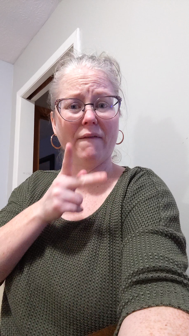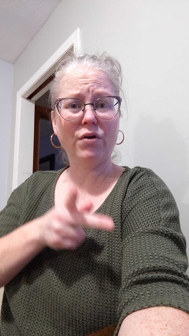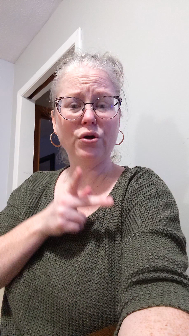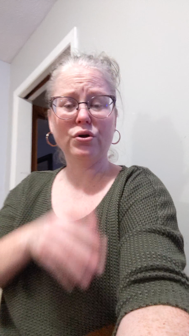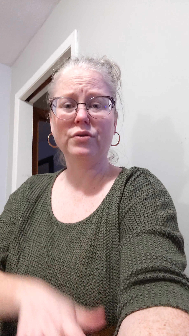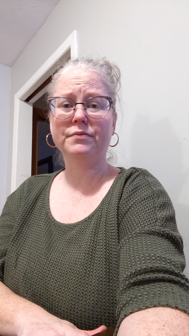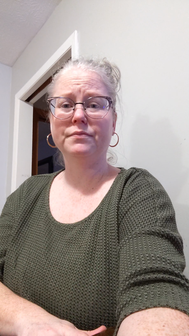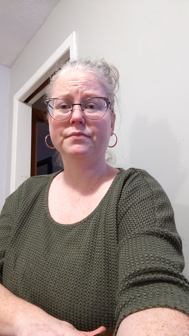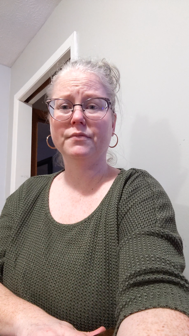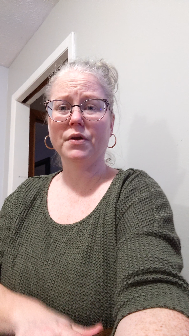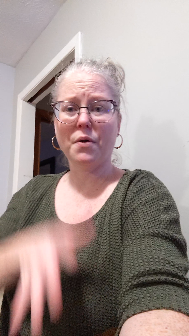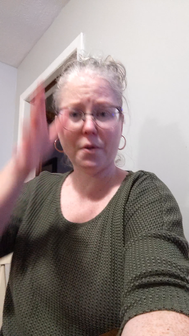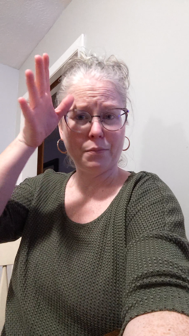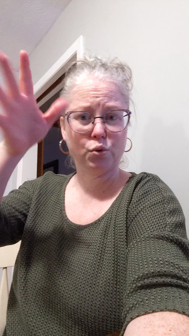moose